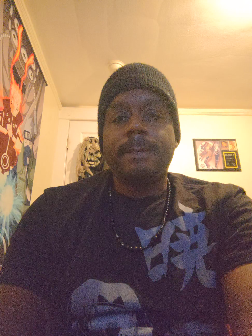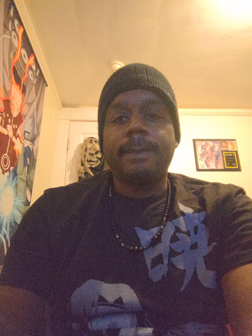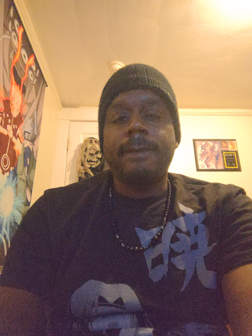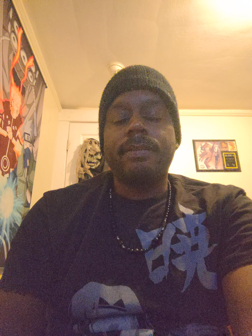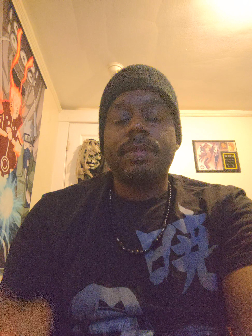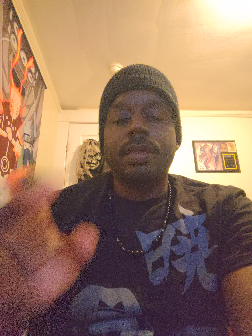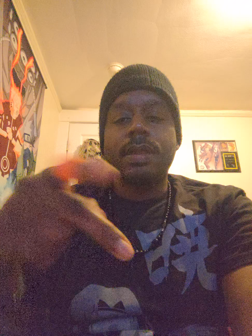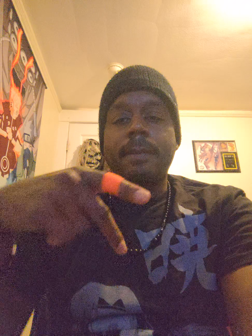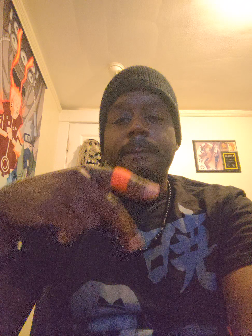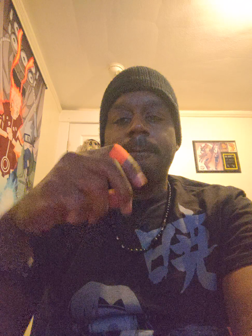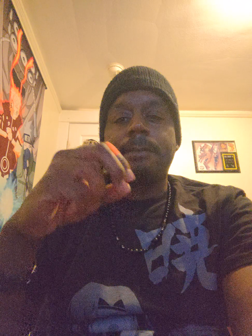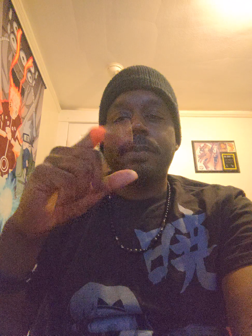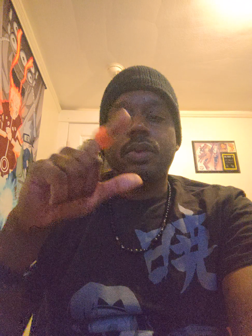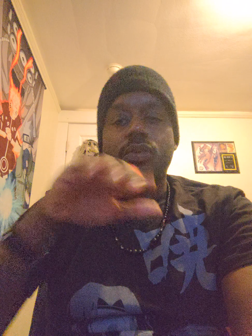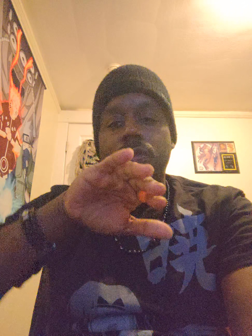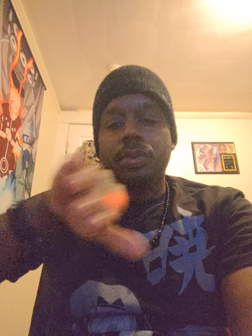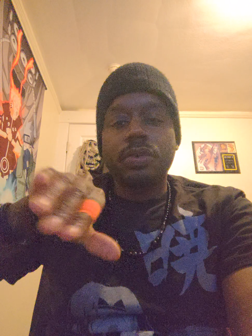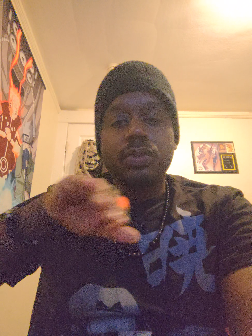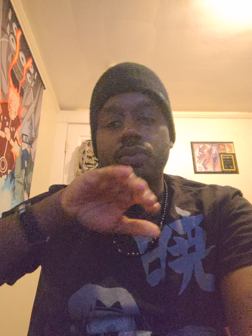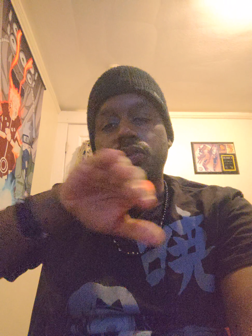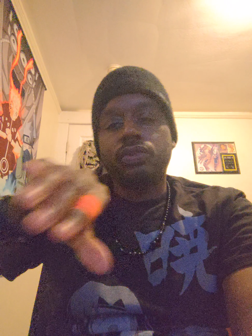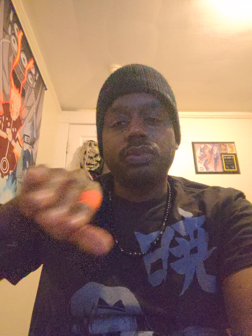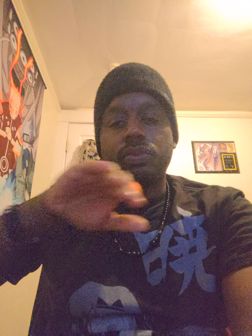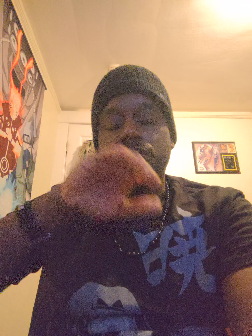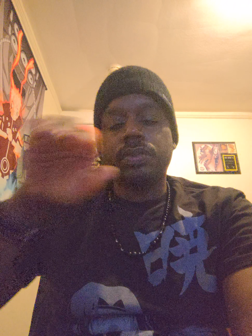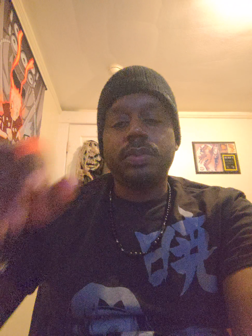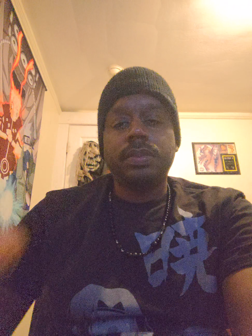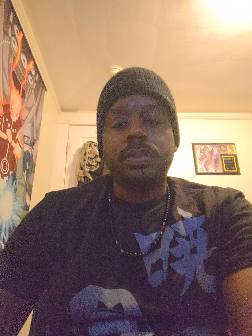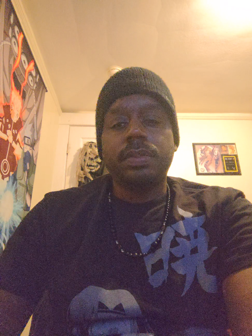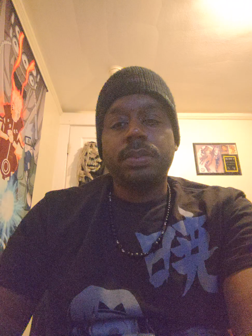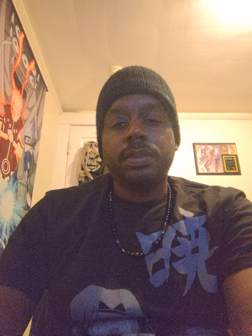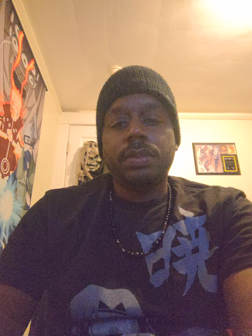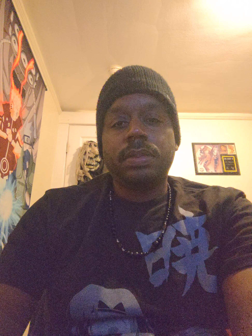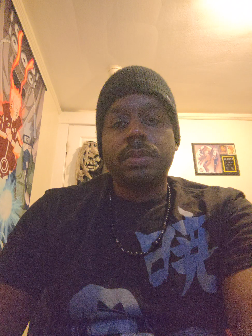pool